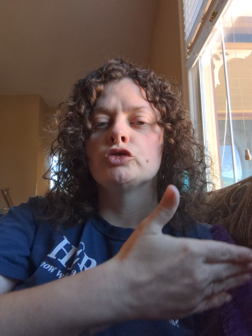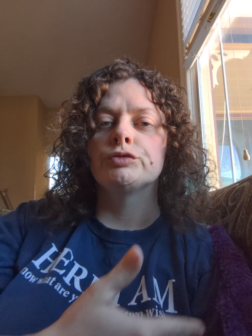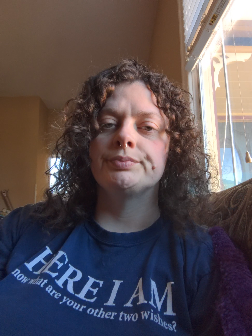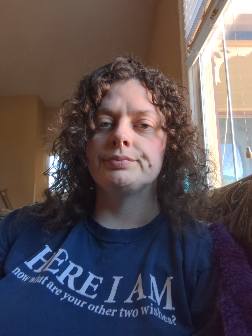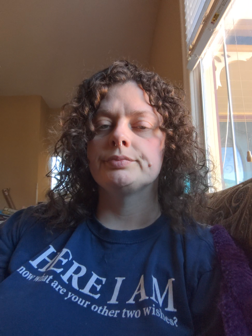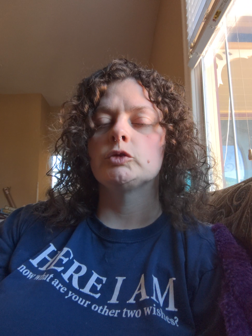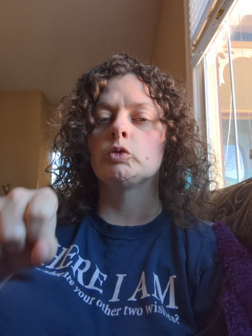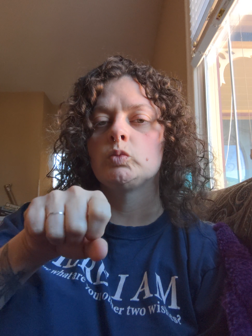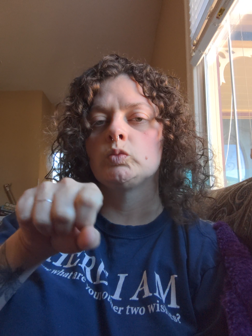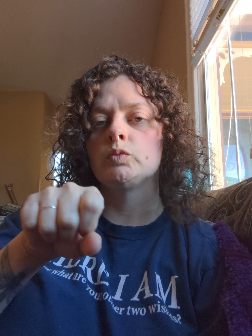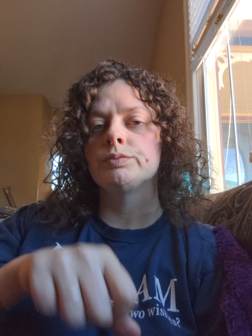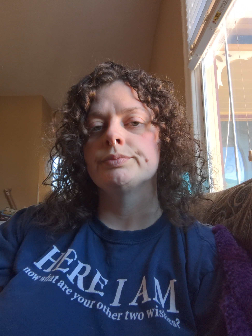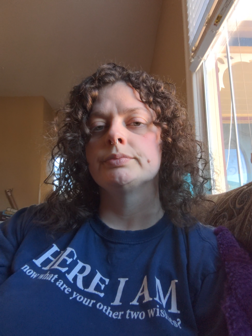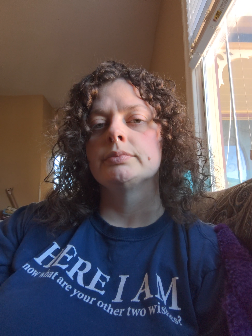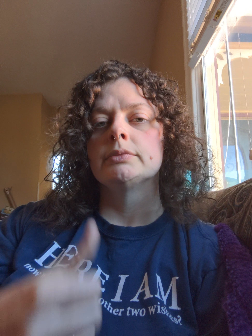shoe